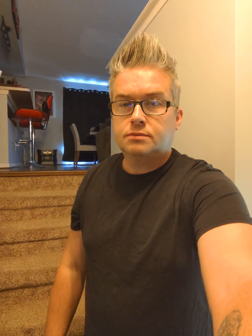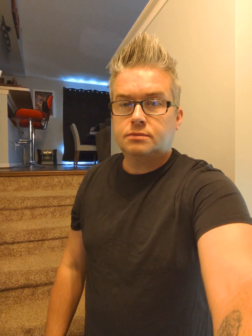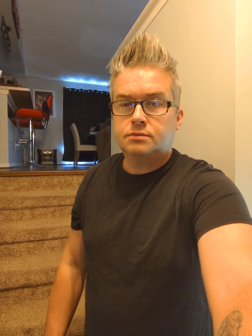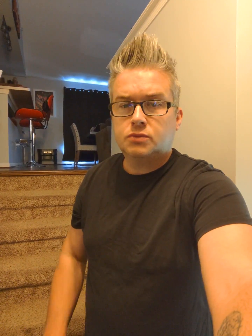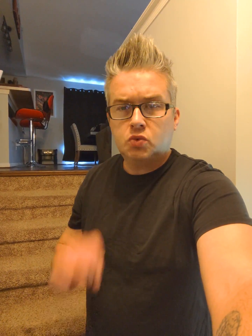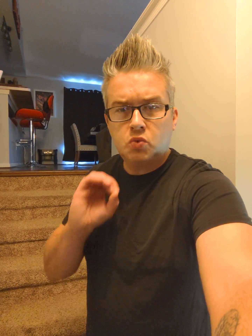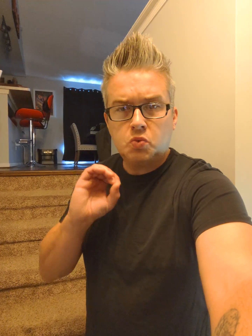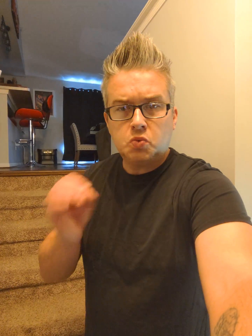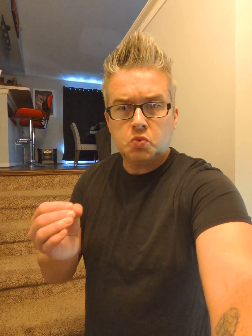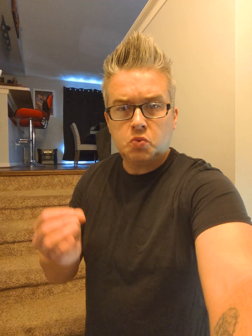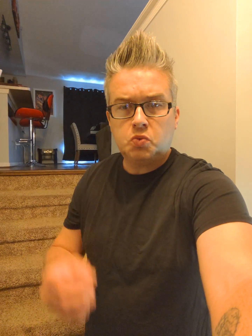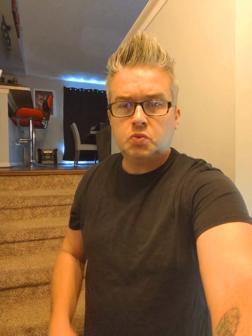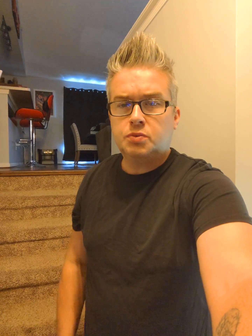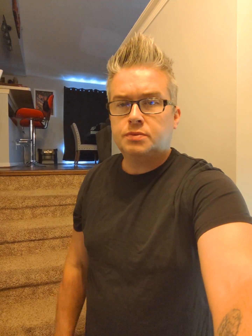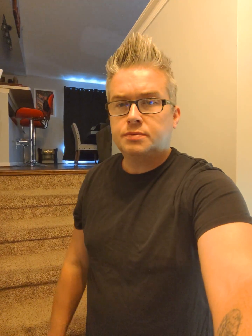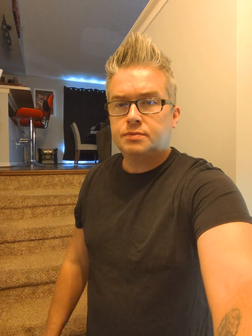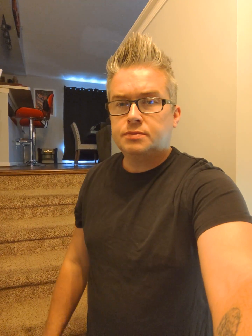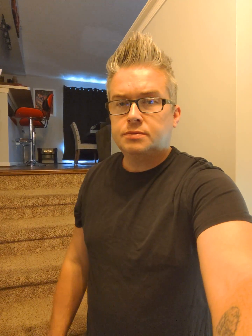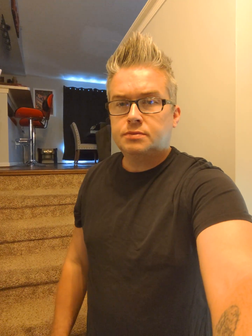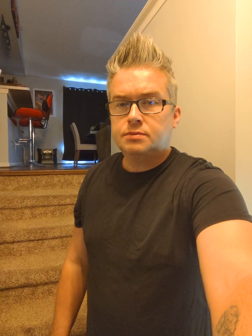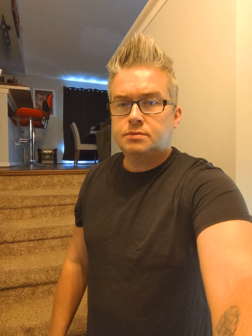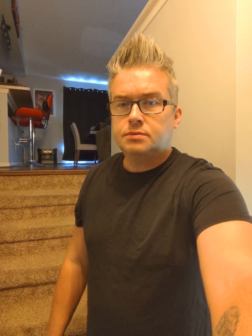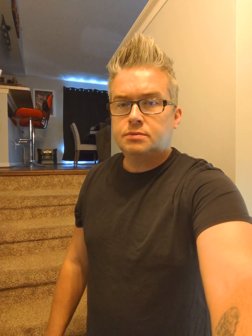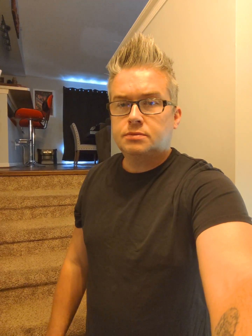none